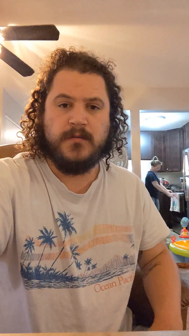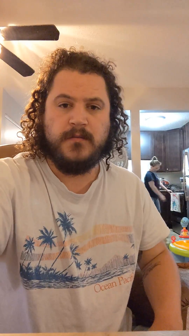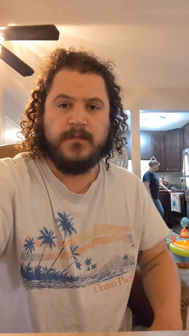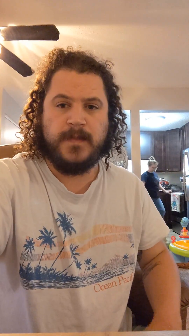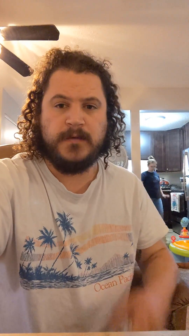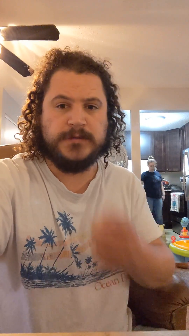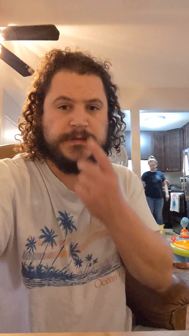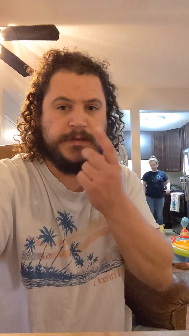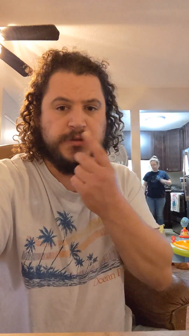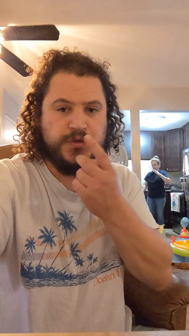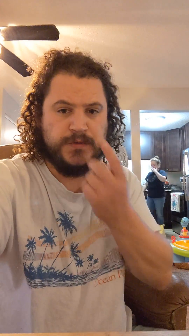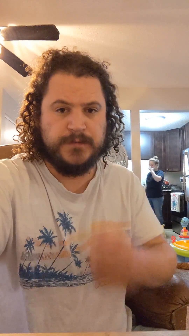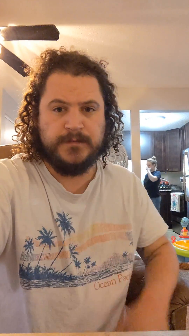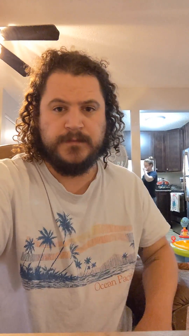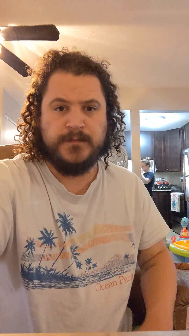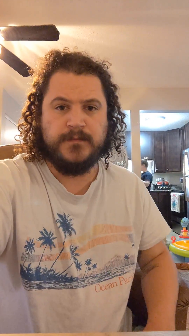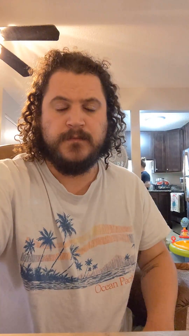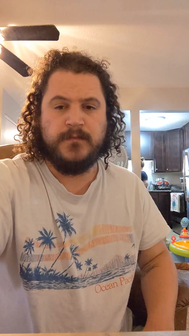dinner